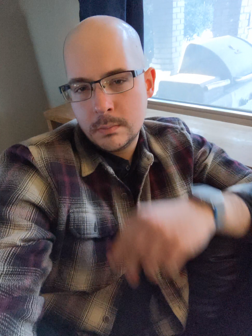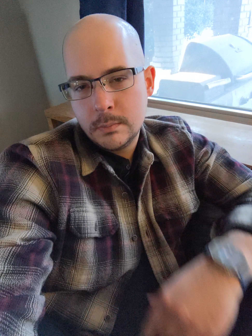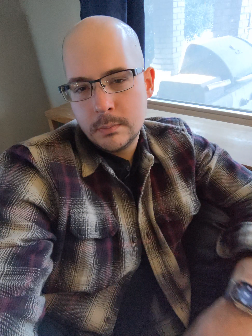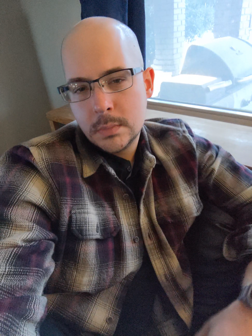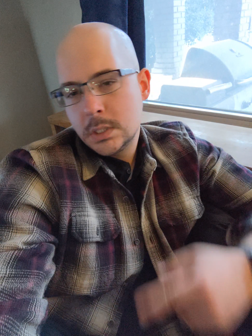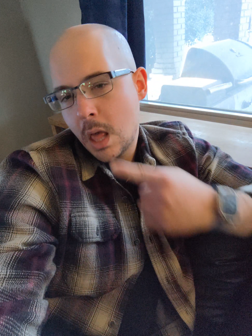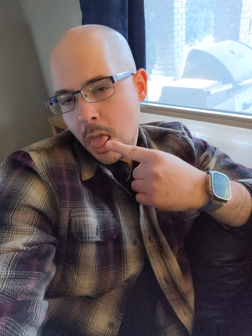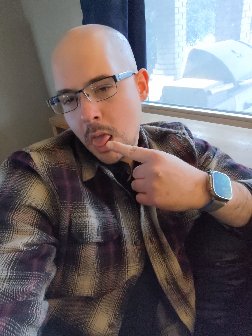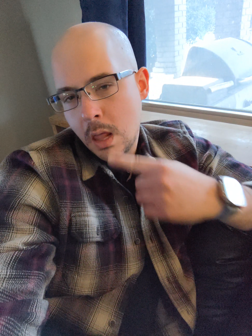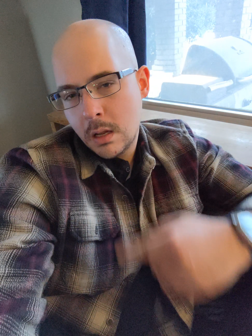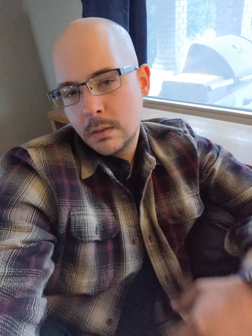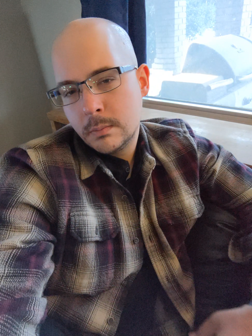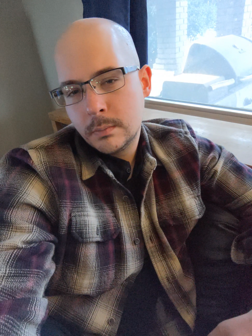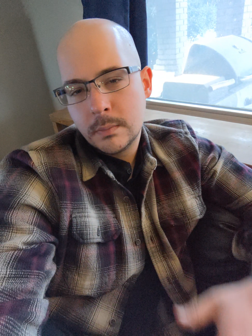tongue